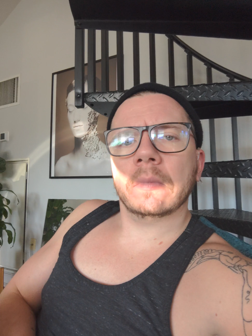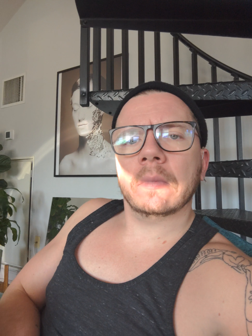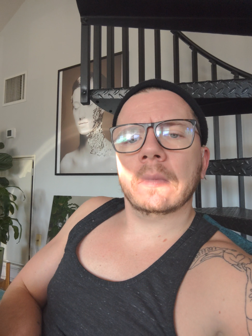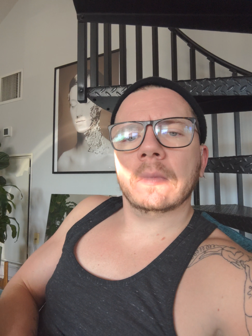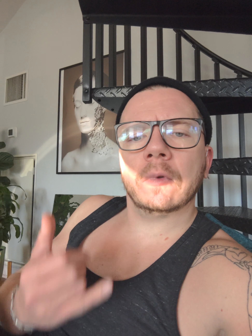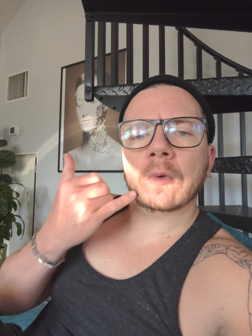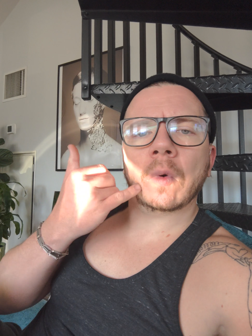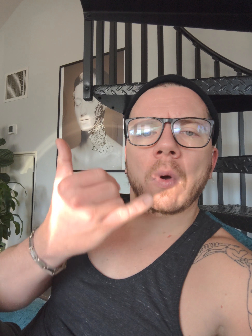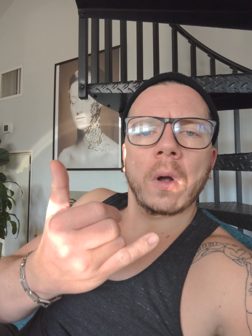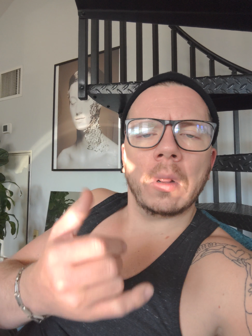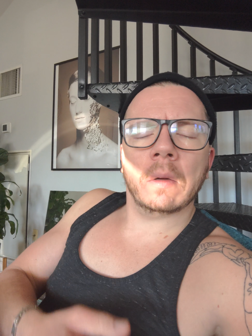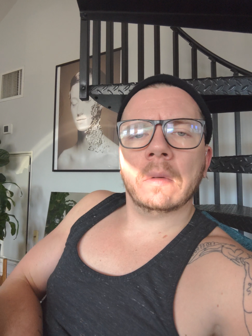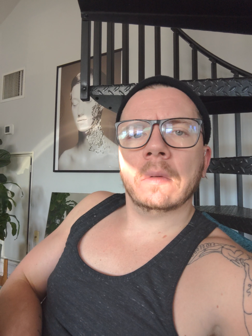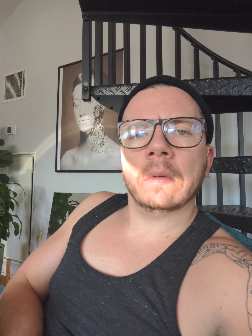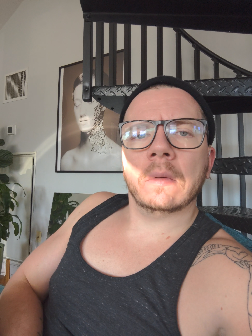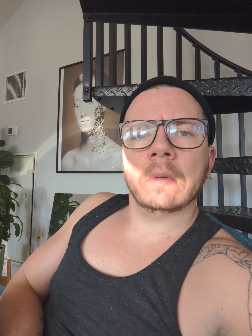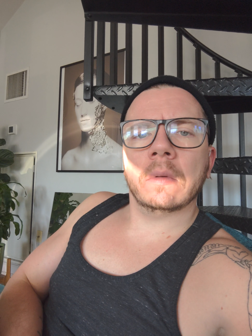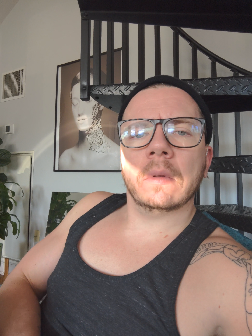call on the phone